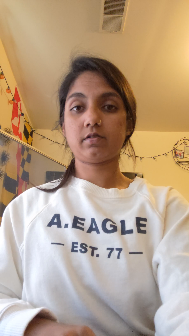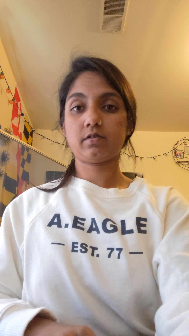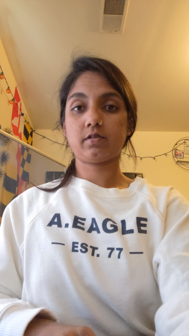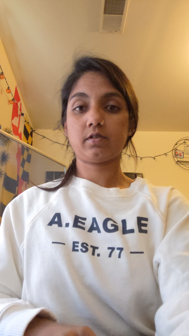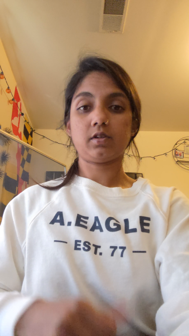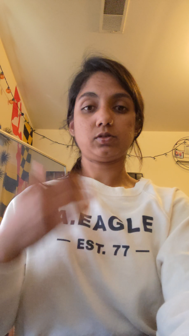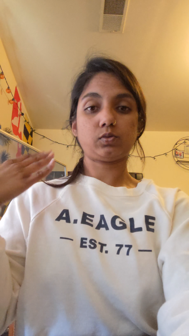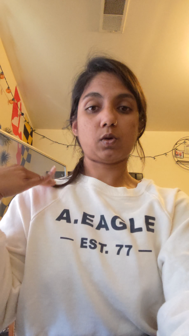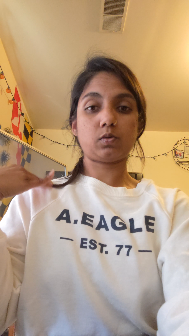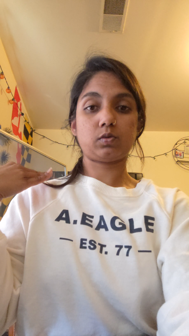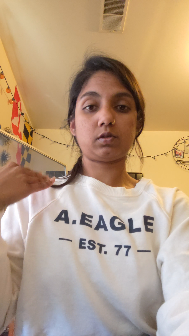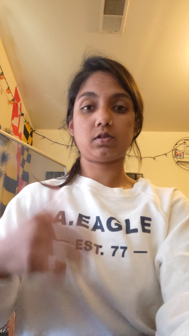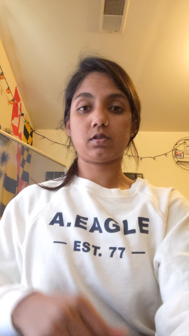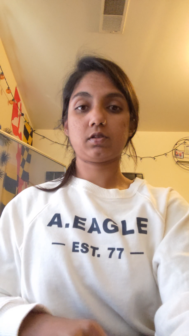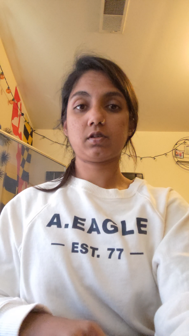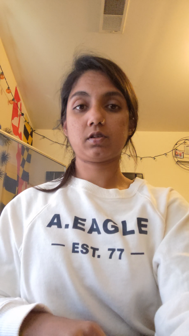shoulder